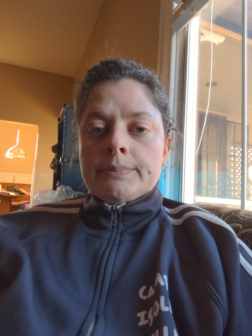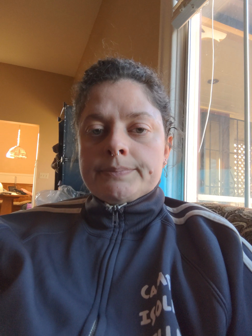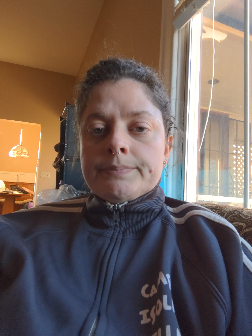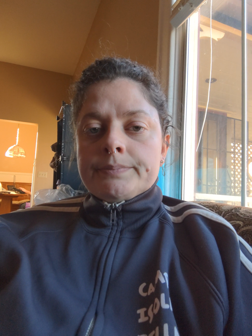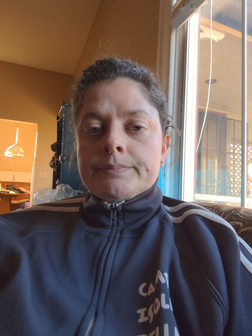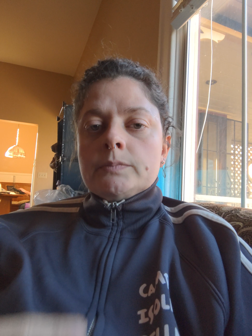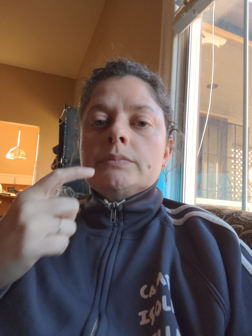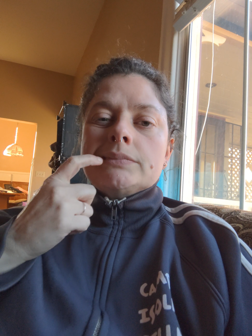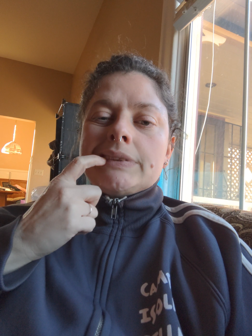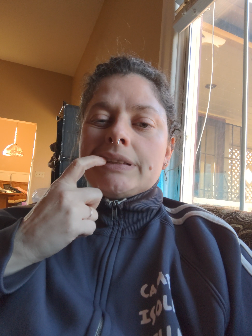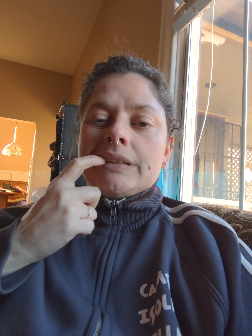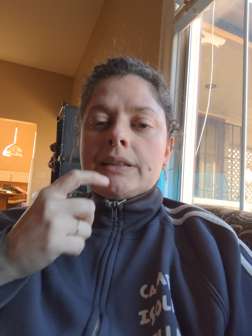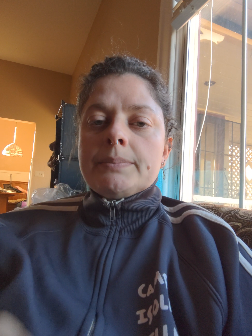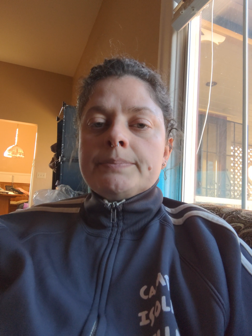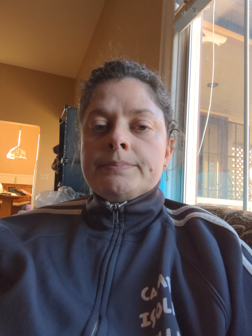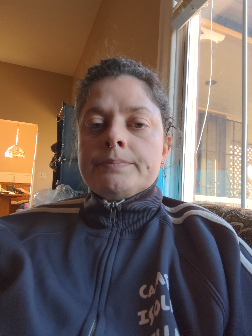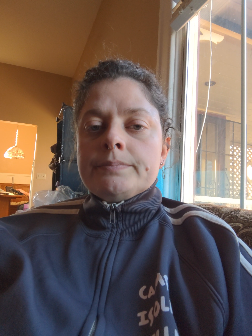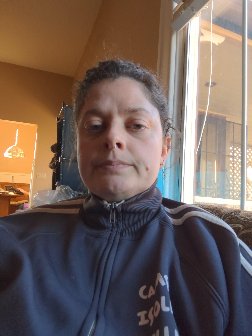tooth